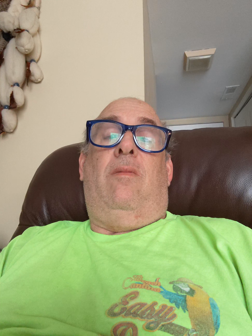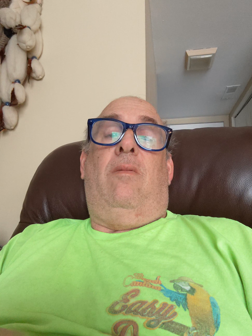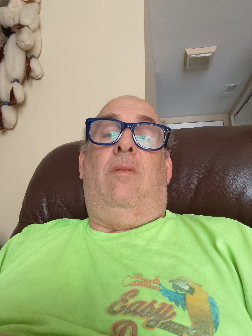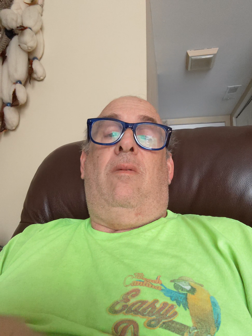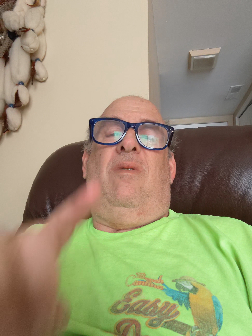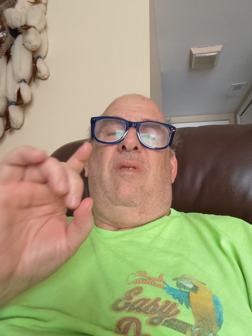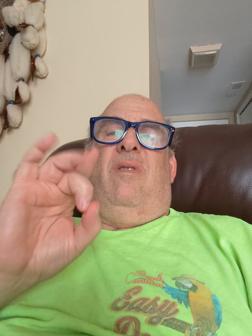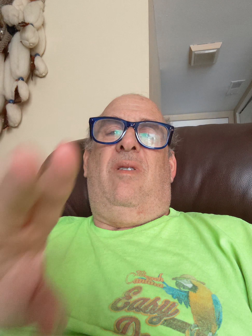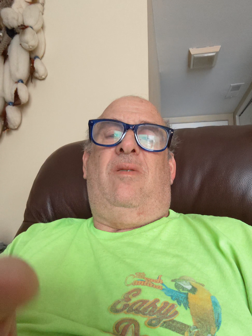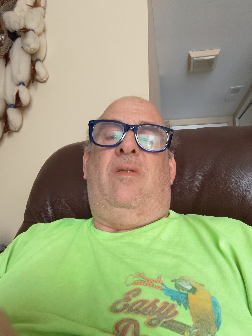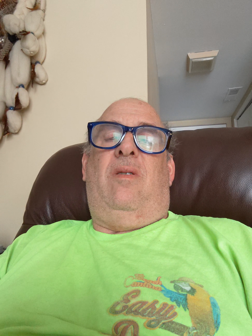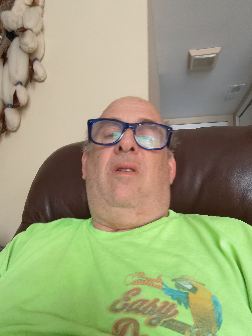hate